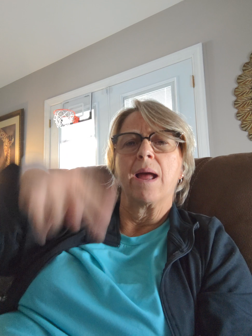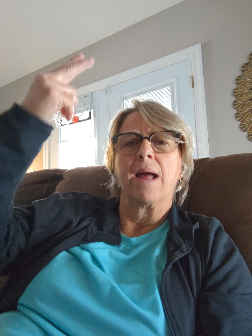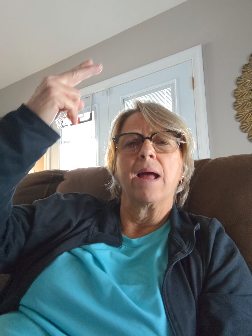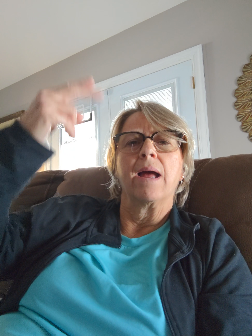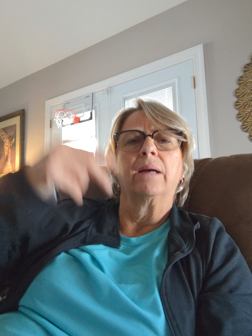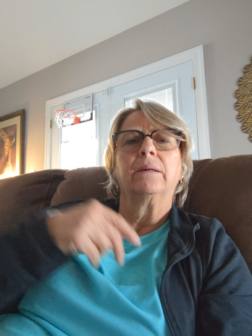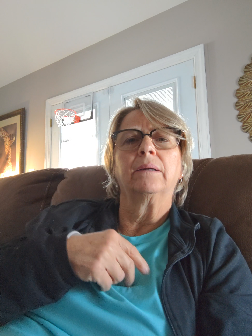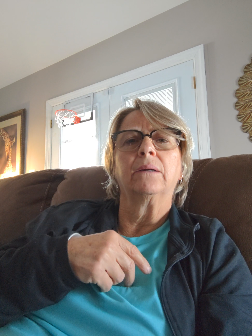high